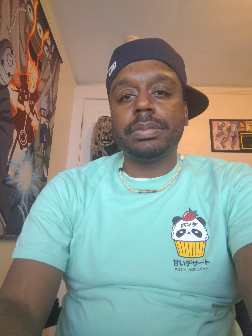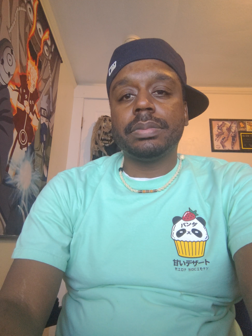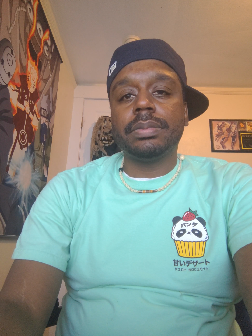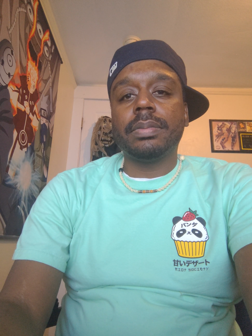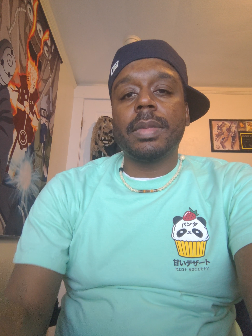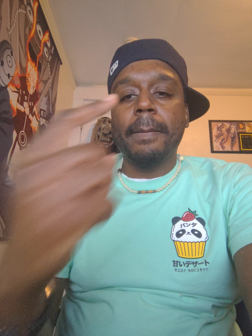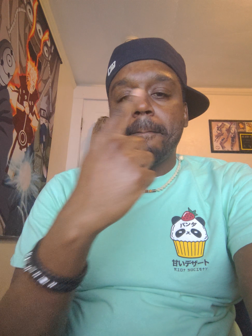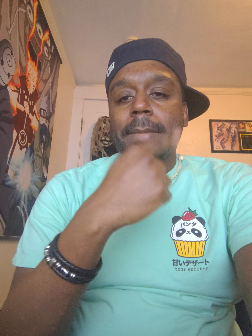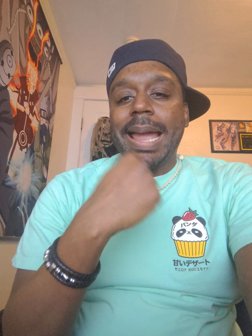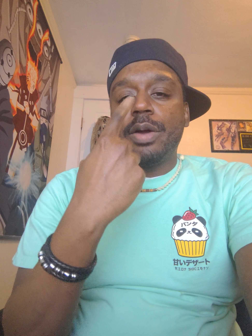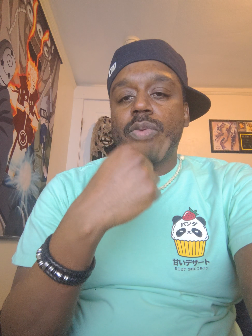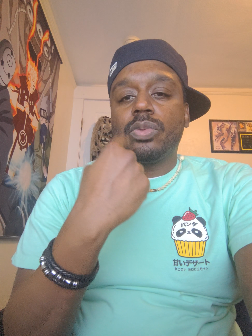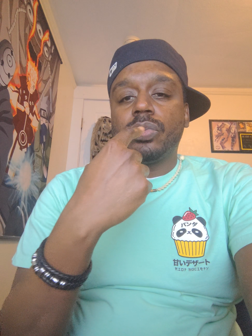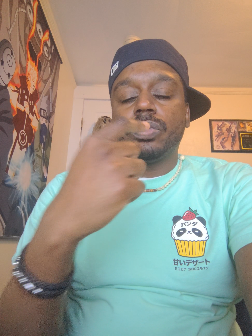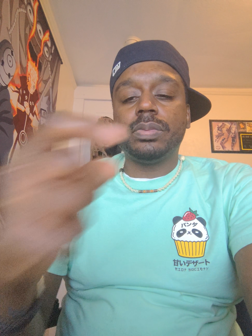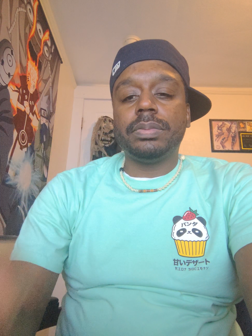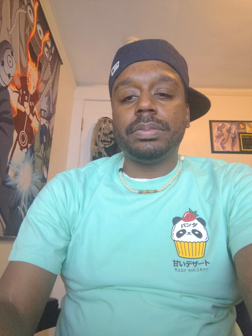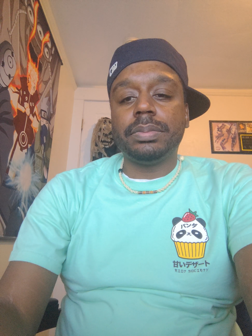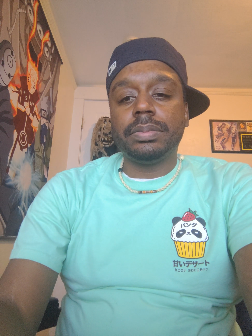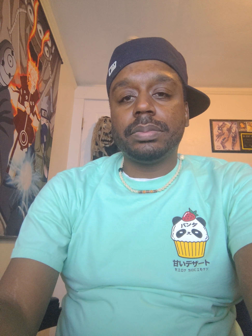mouth